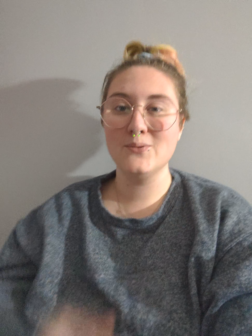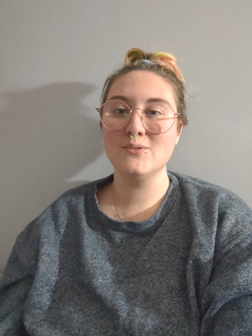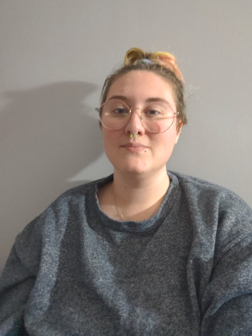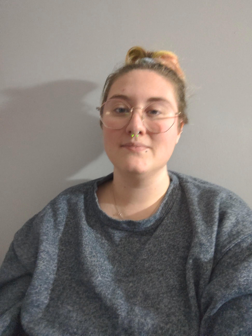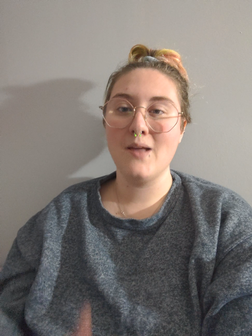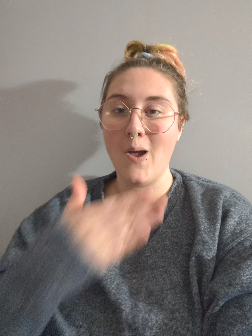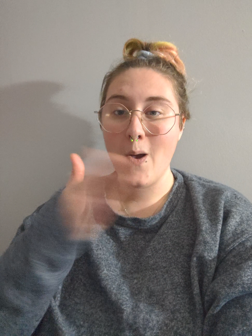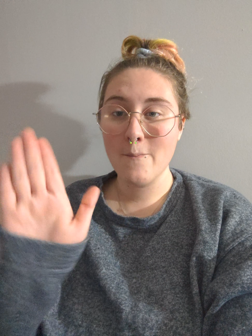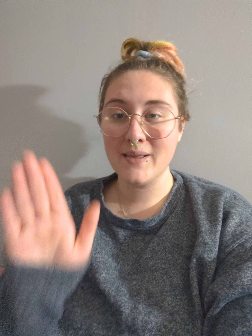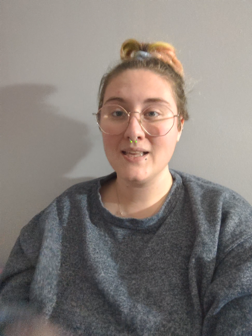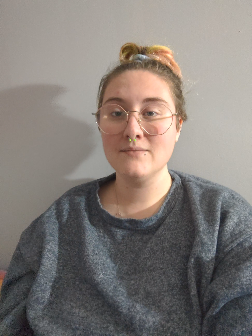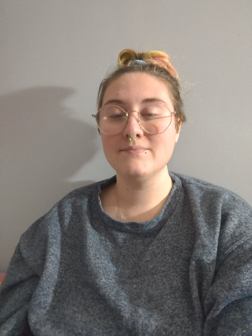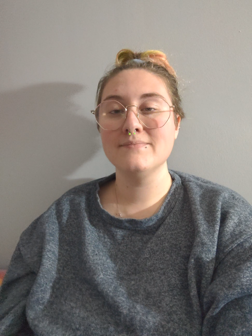open